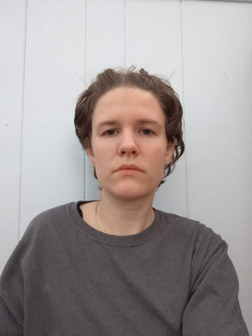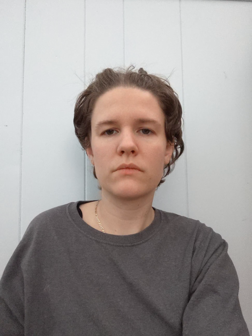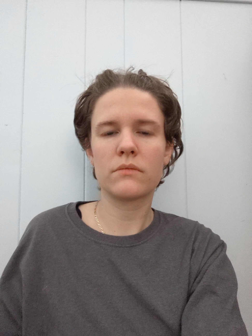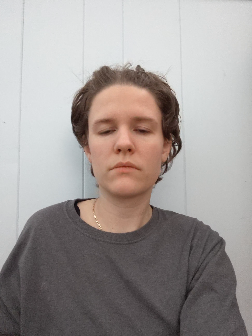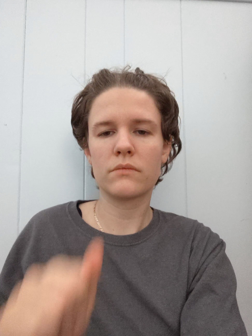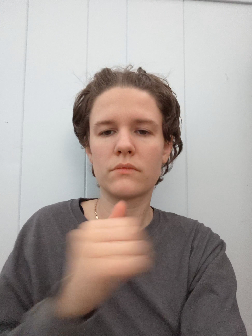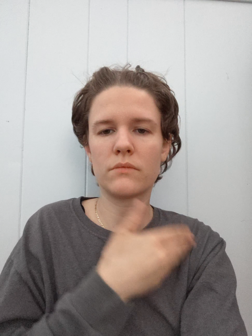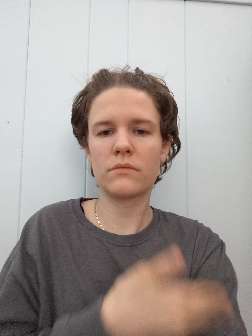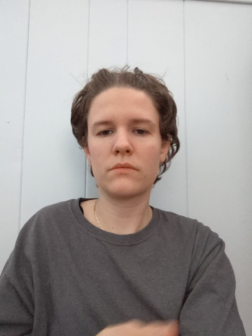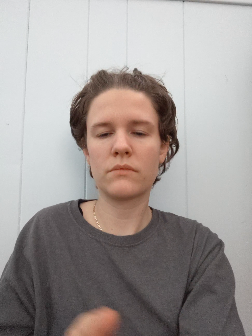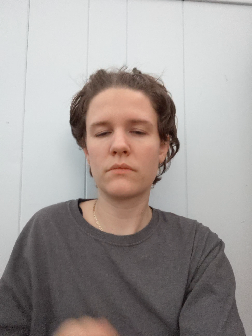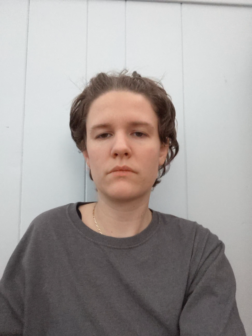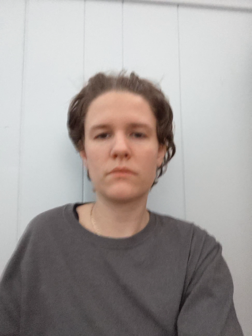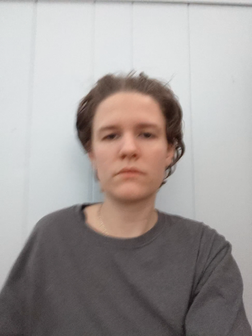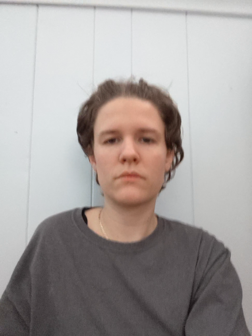arm